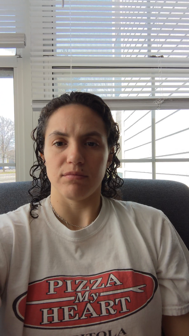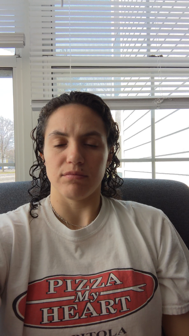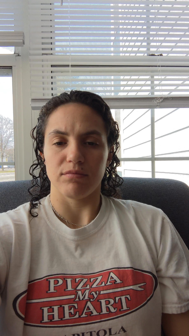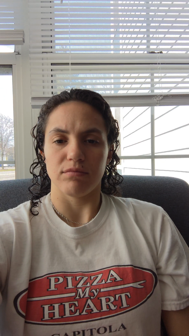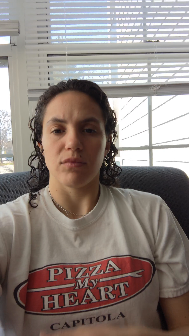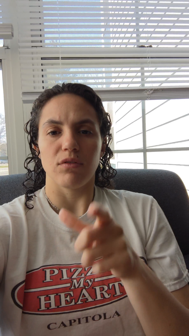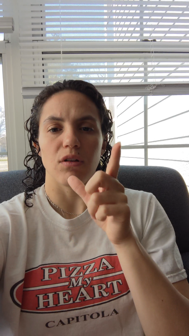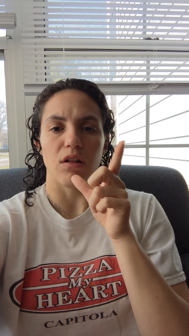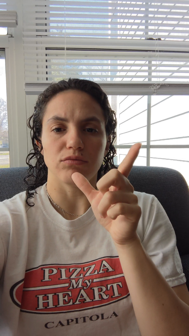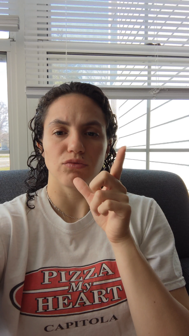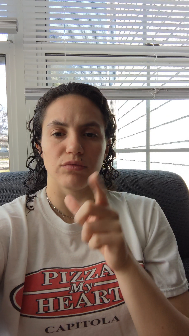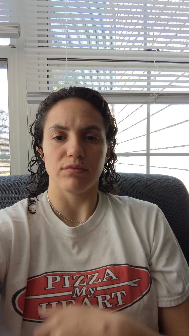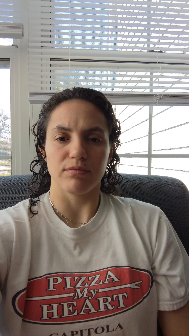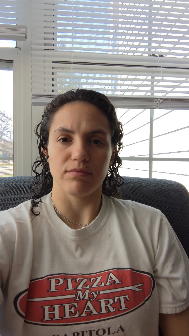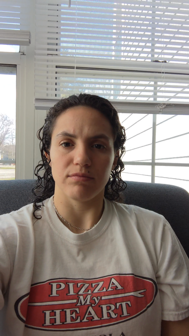lunch